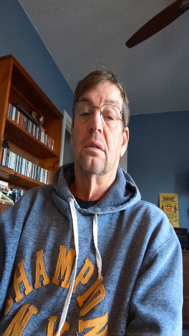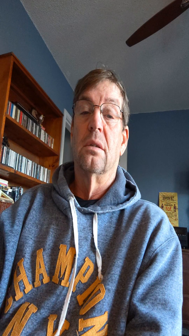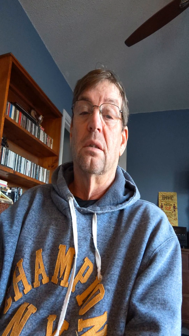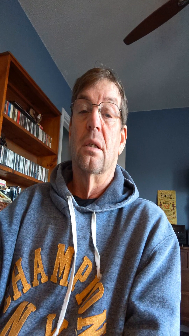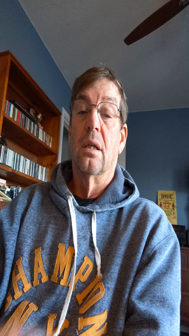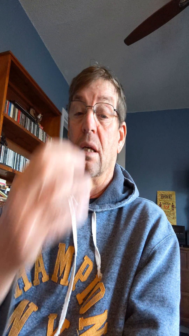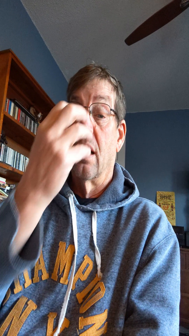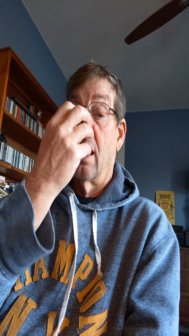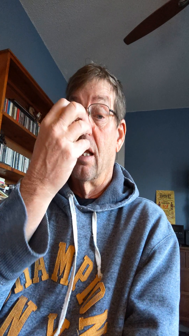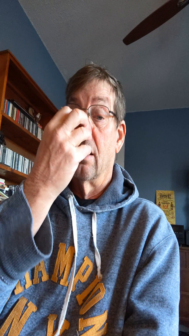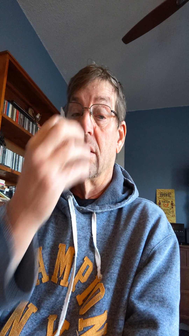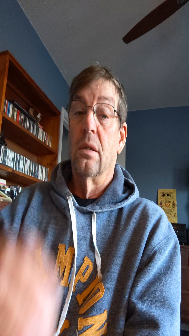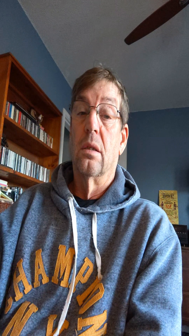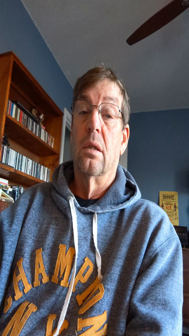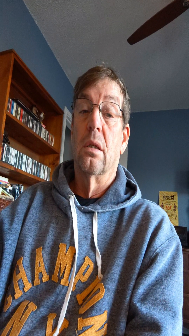clown